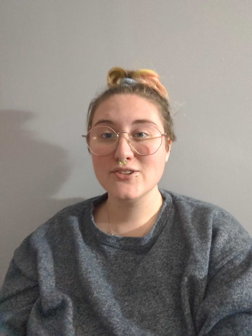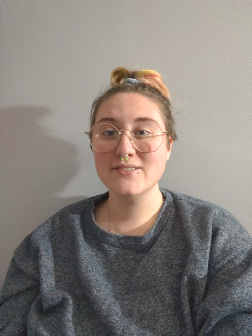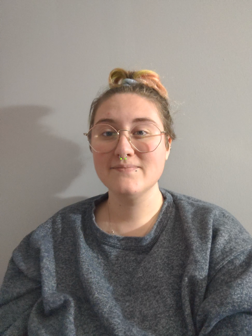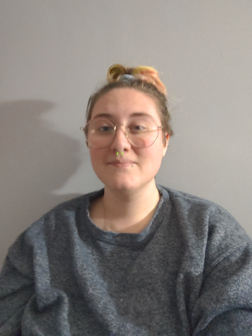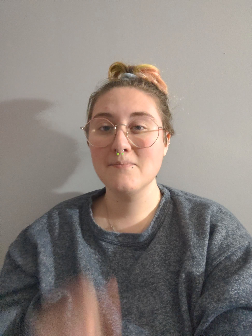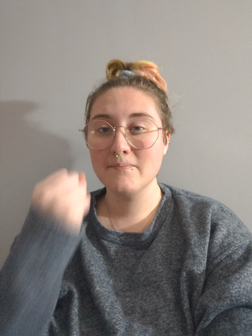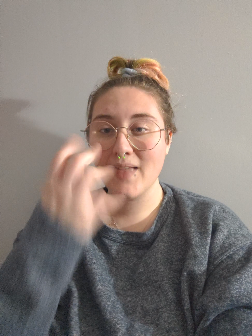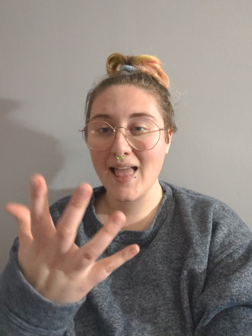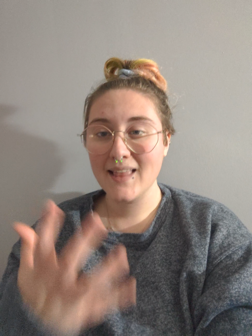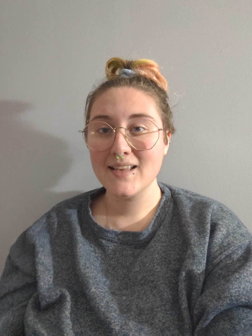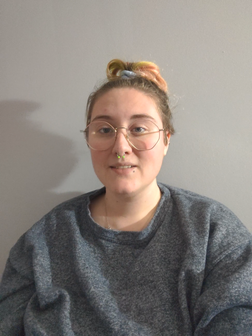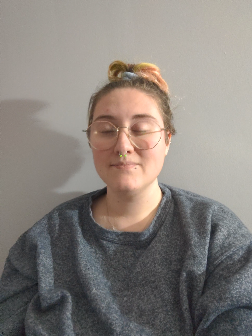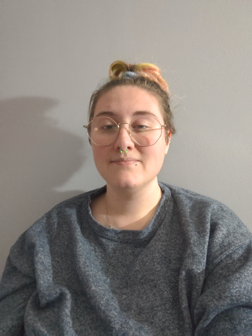many